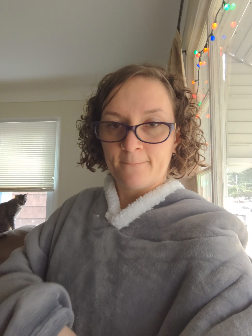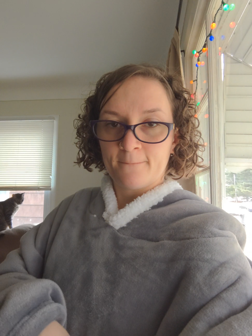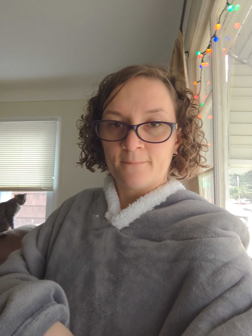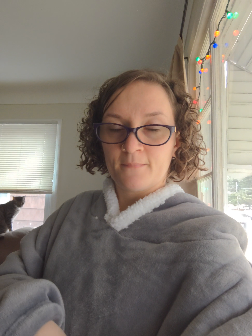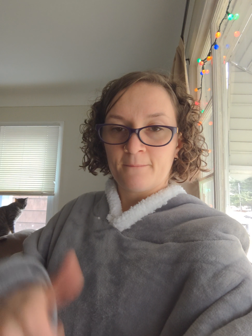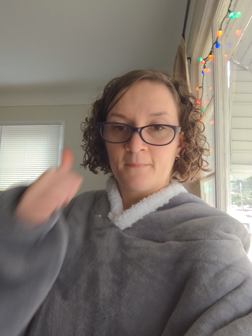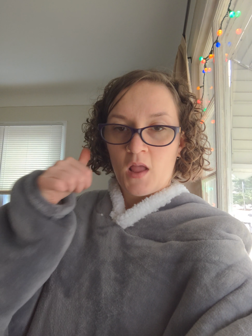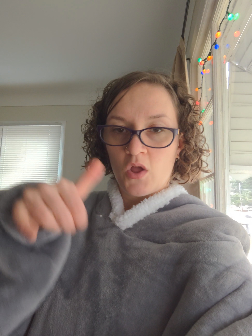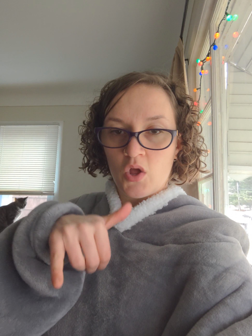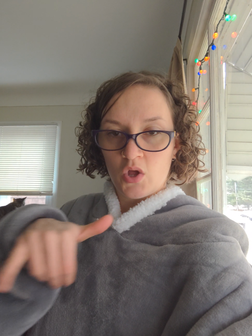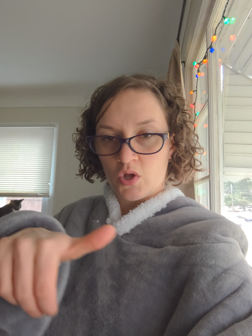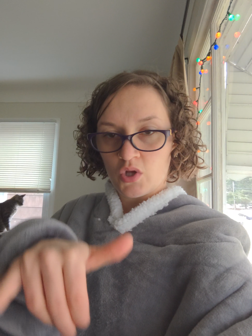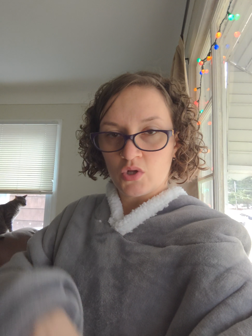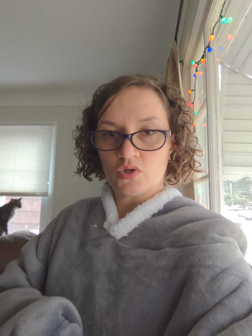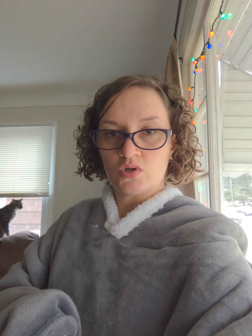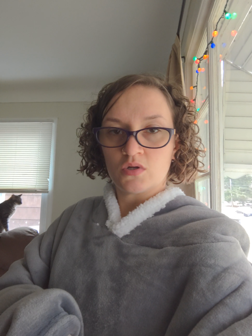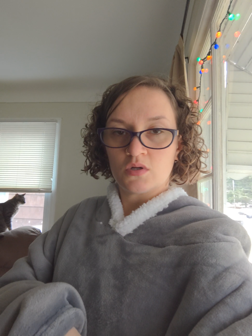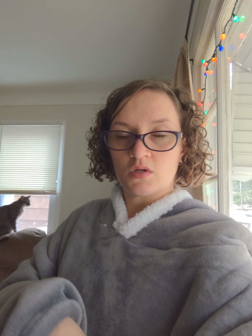backyard